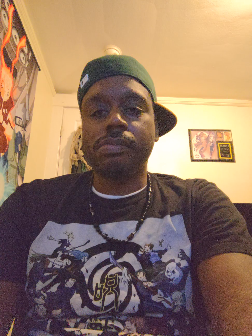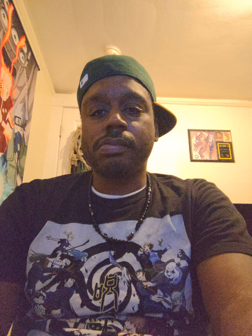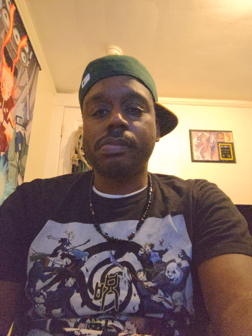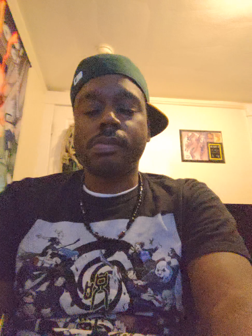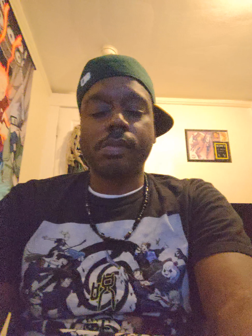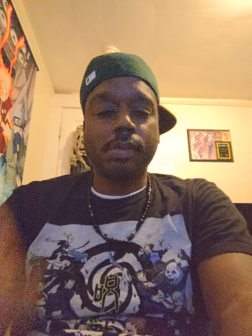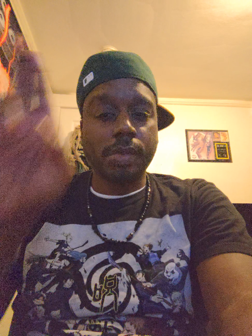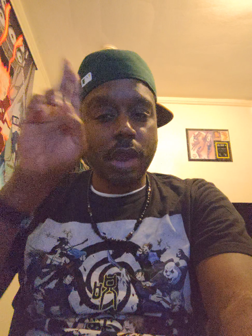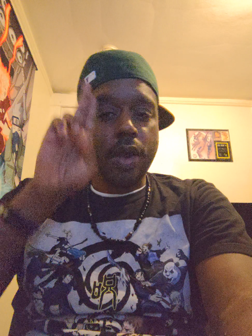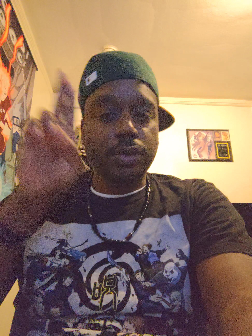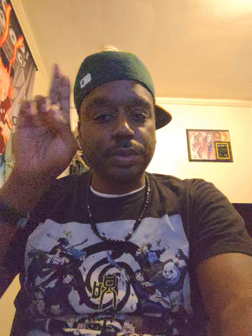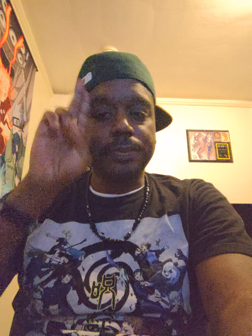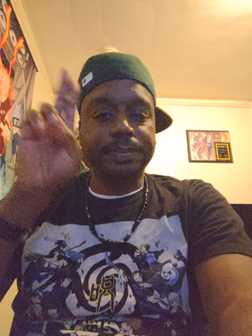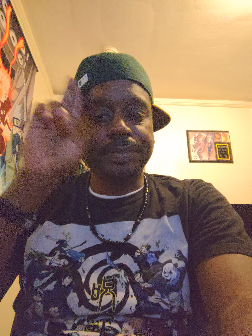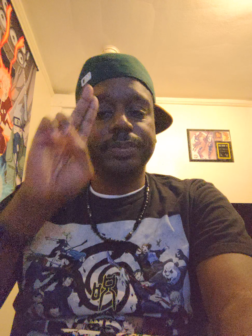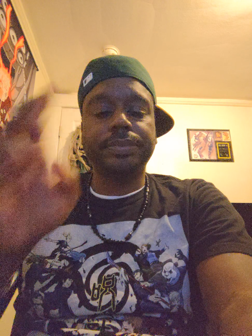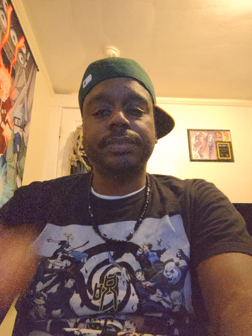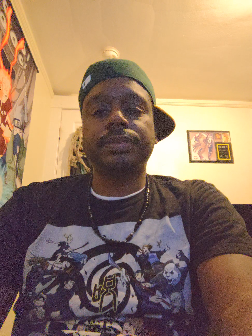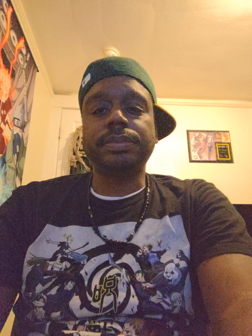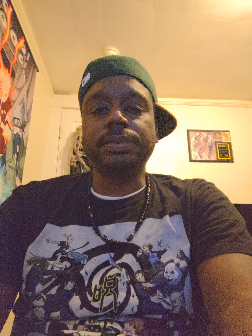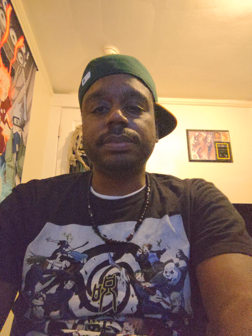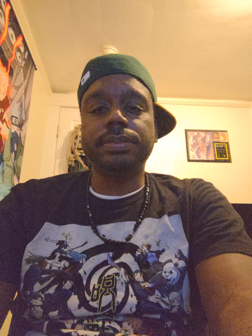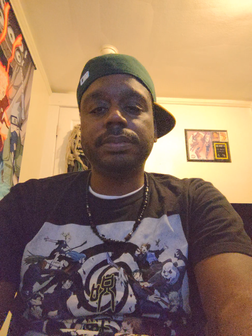uncle